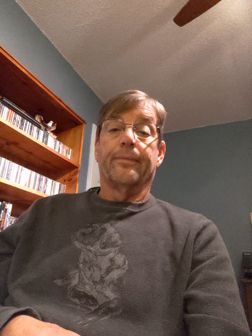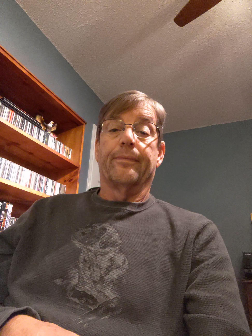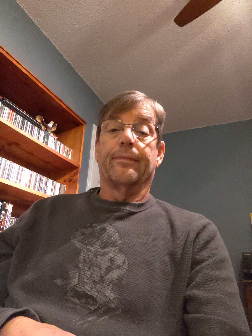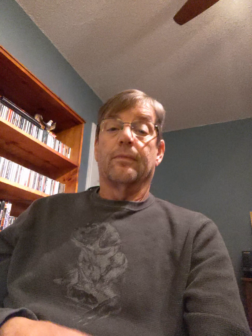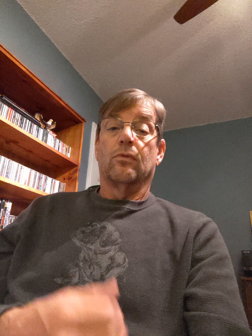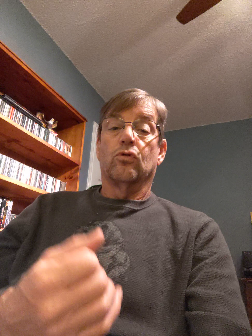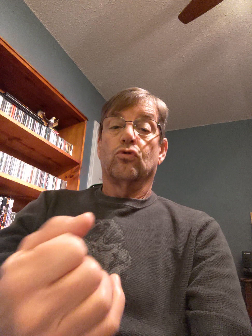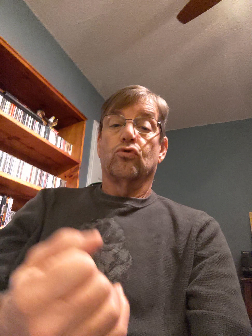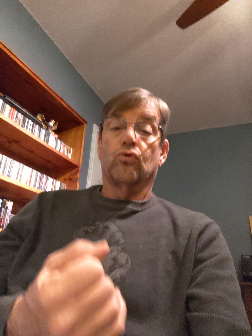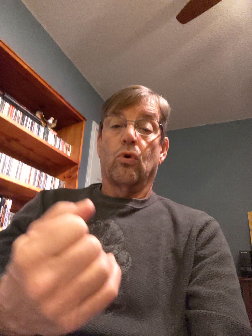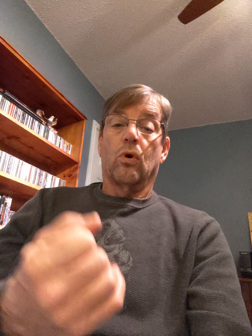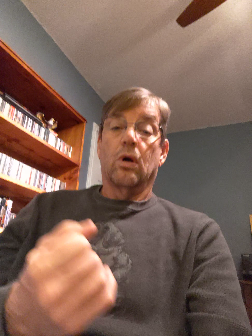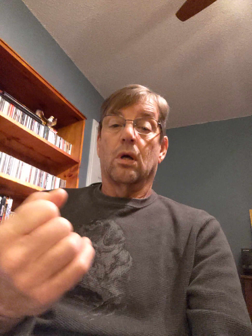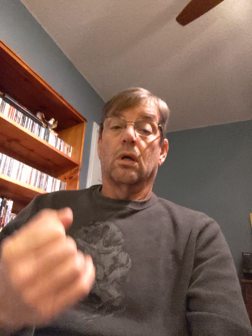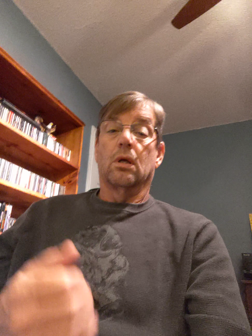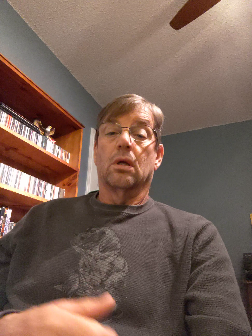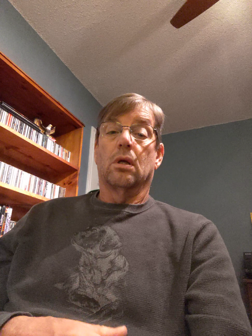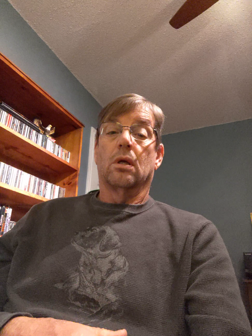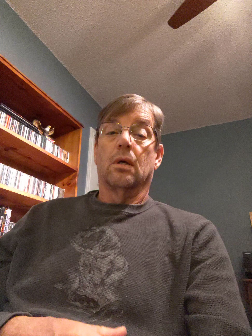drawer